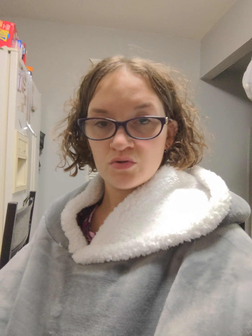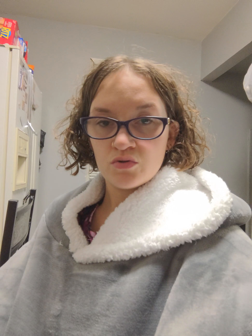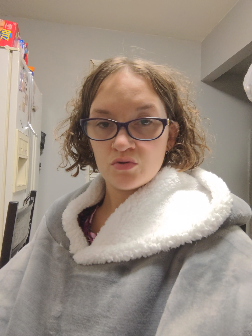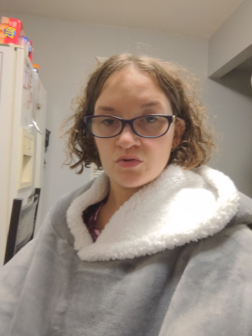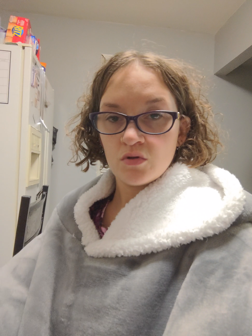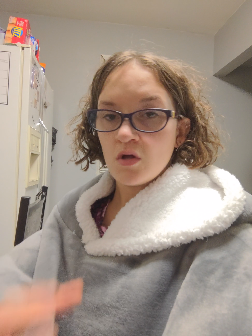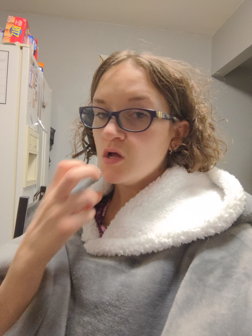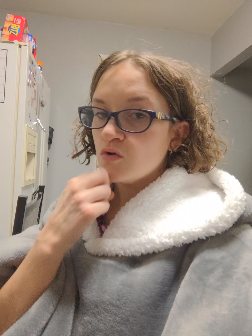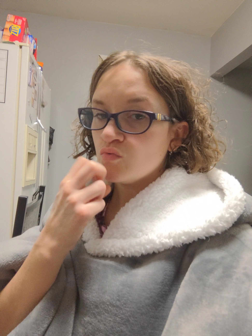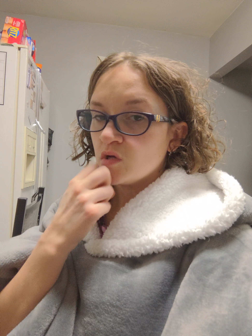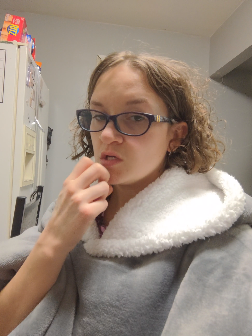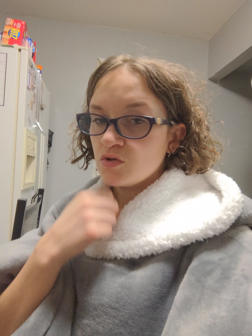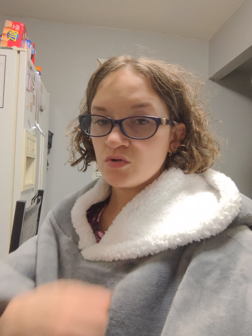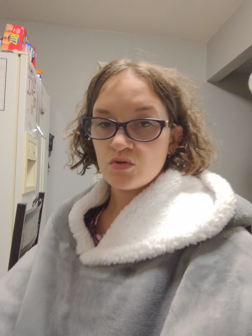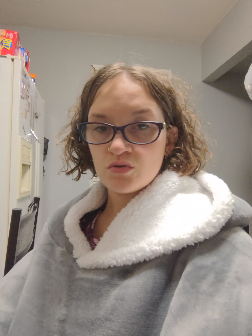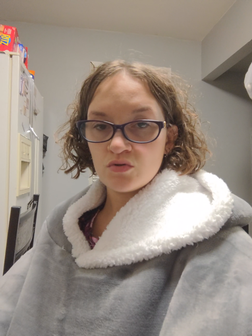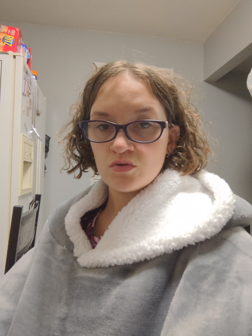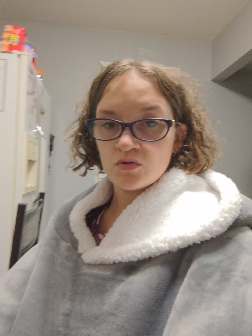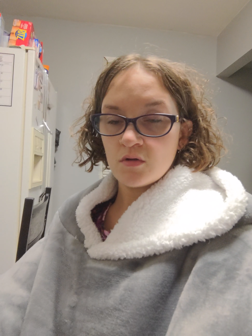underwear